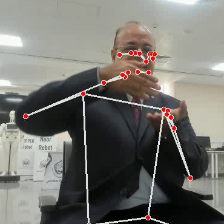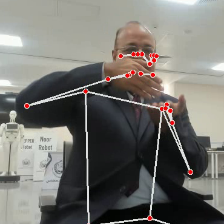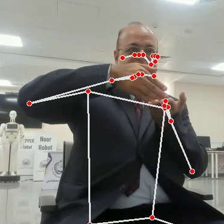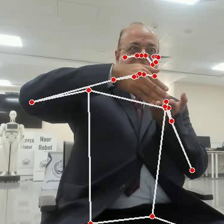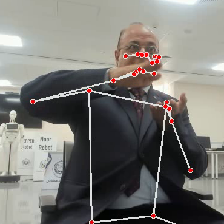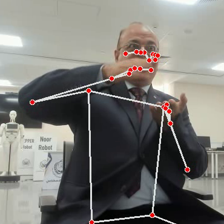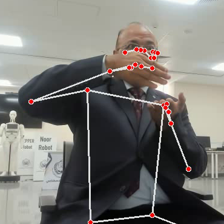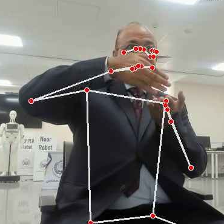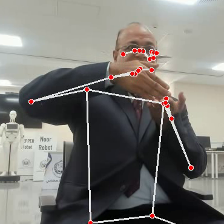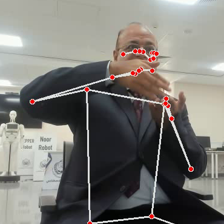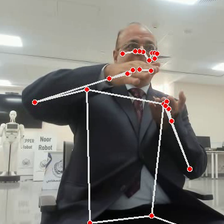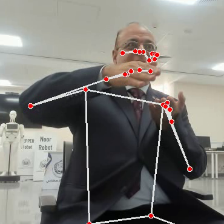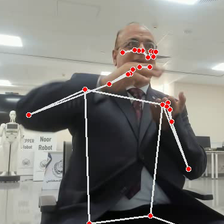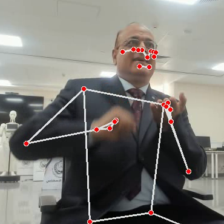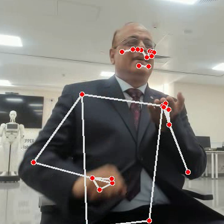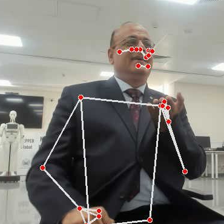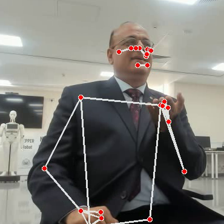hta hta